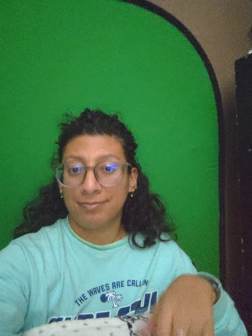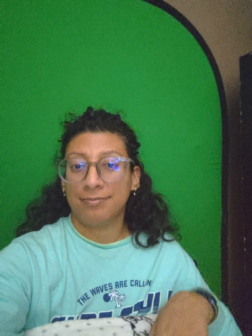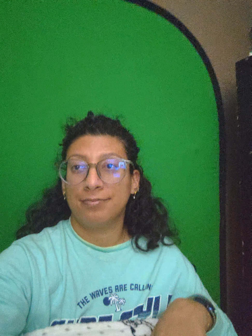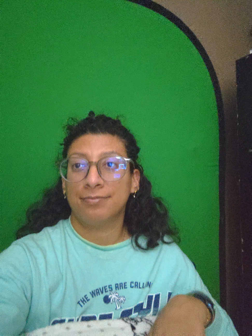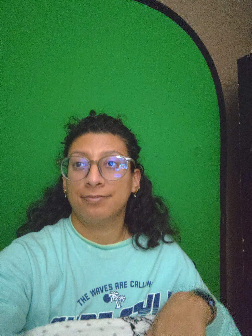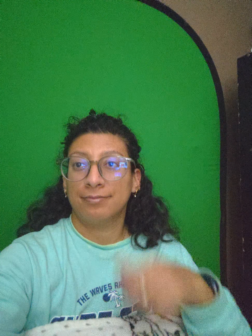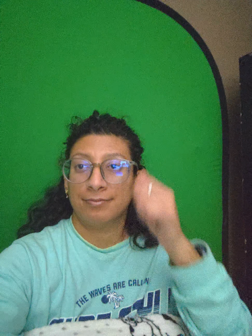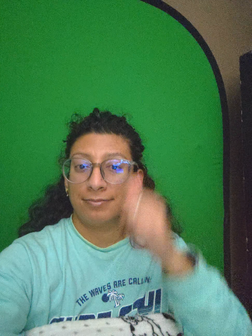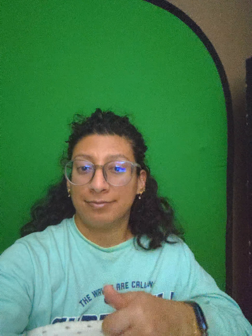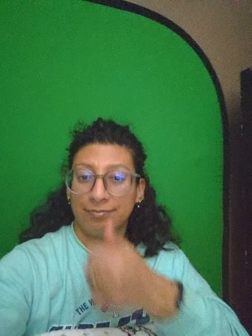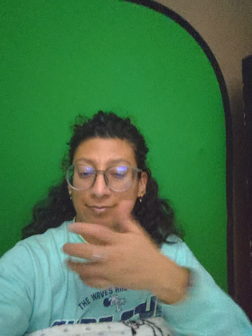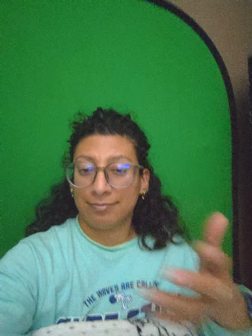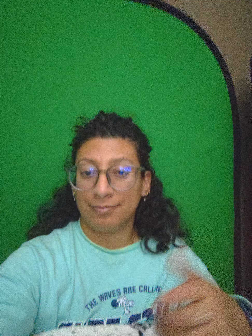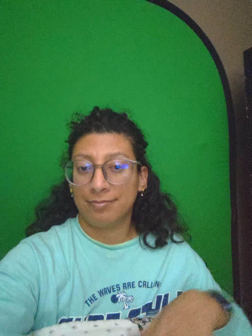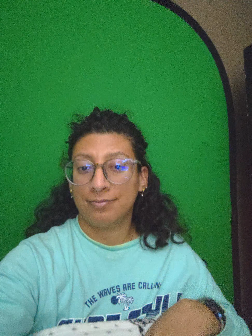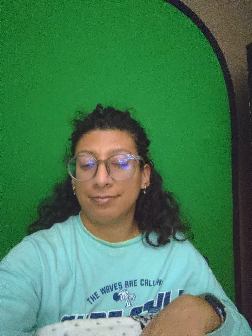every